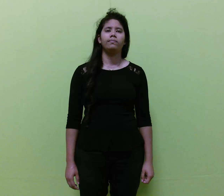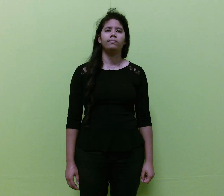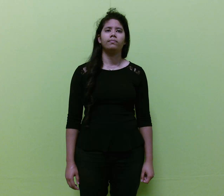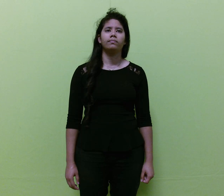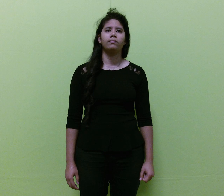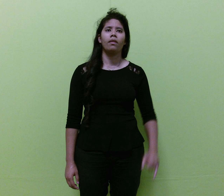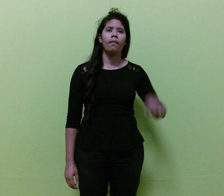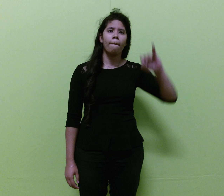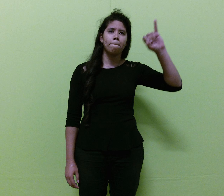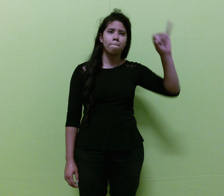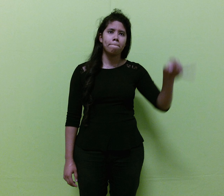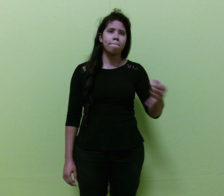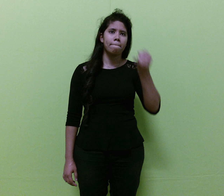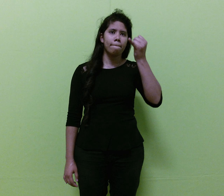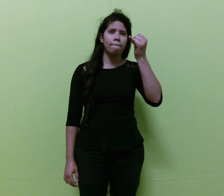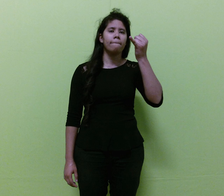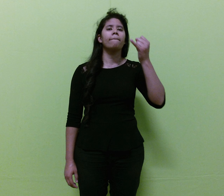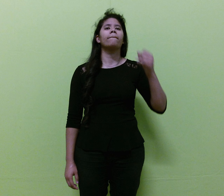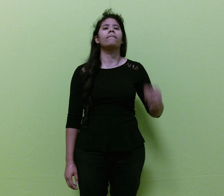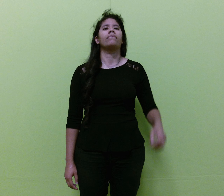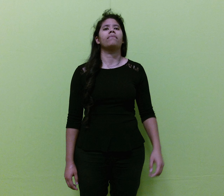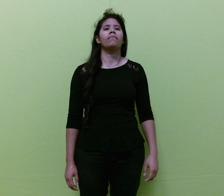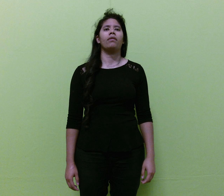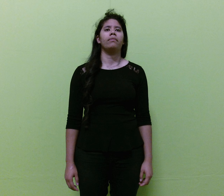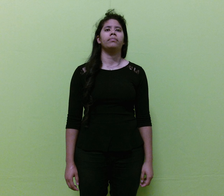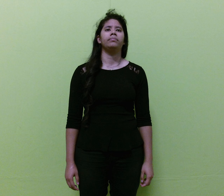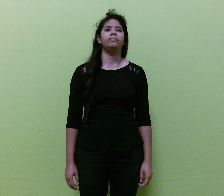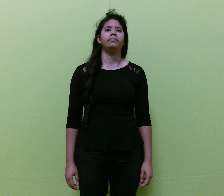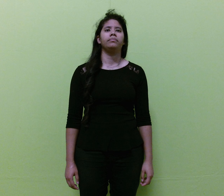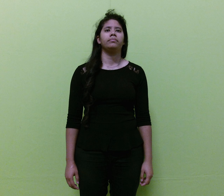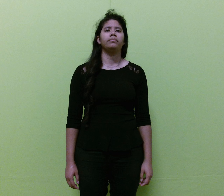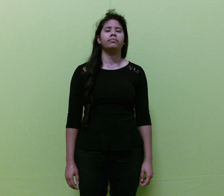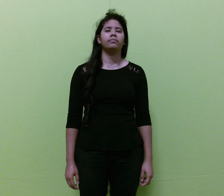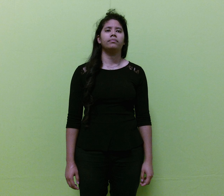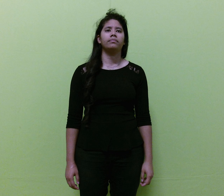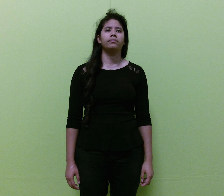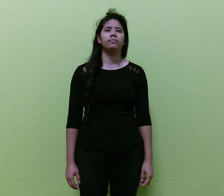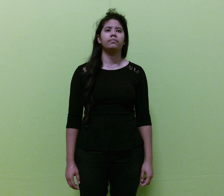aproveitar